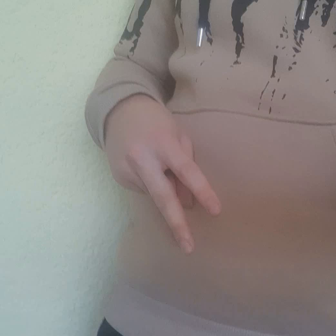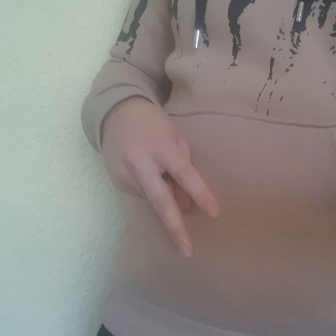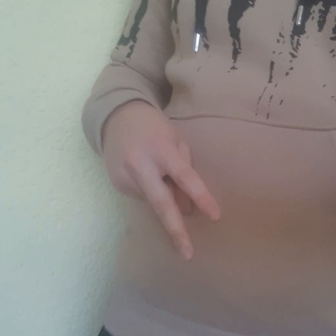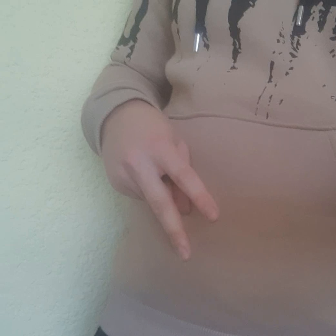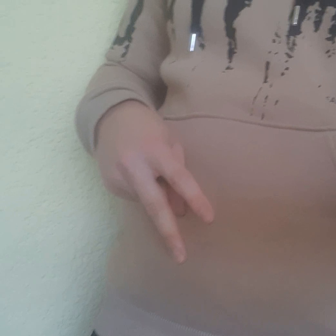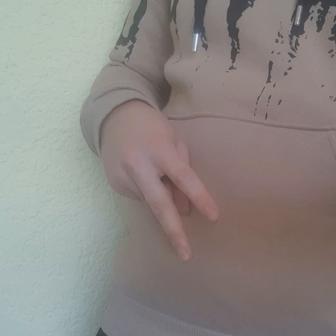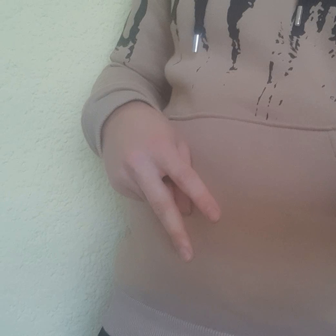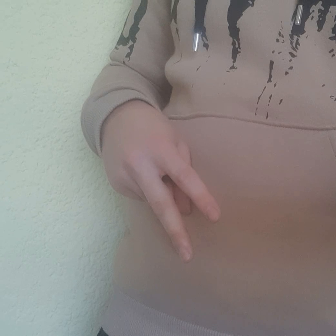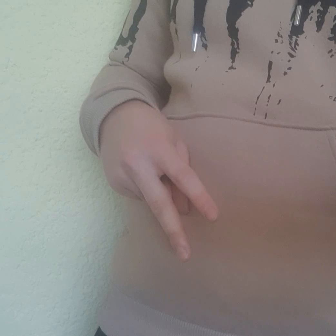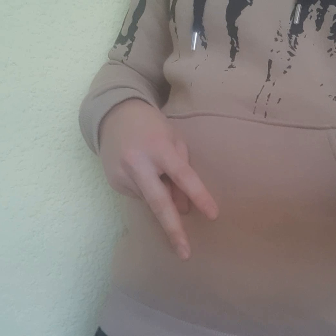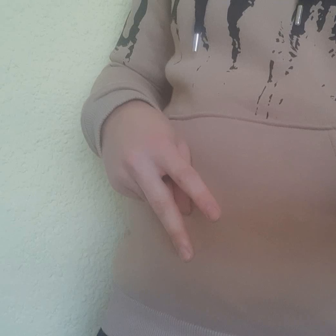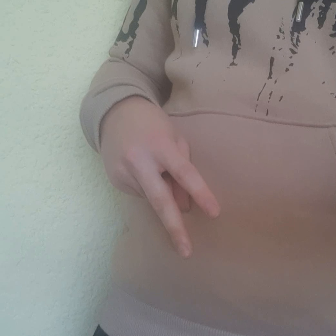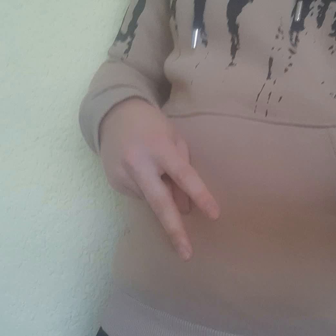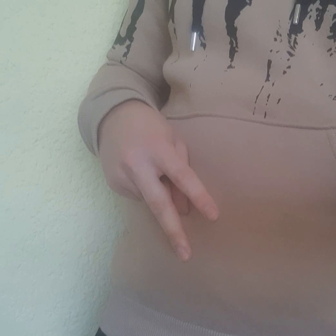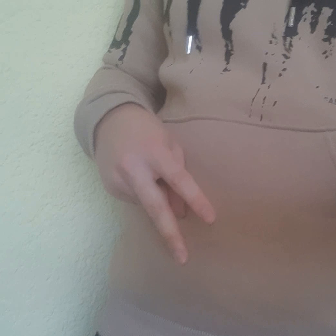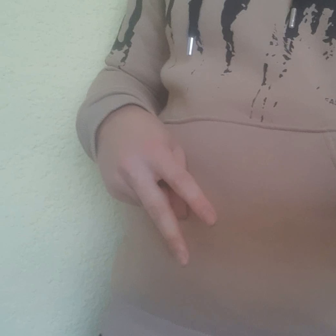Л